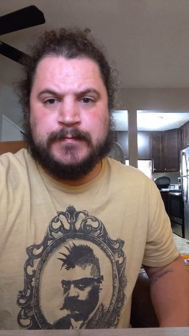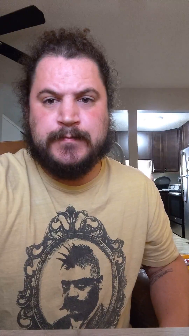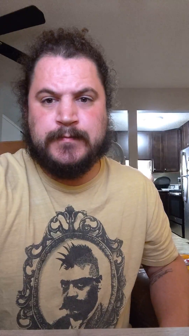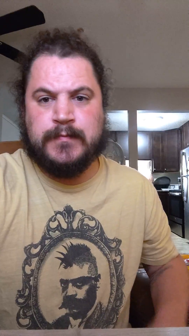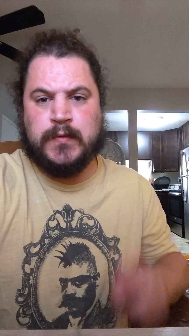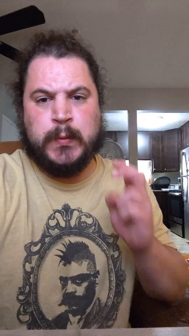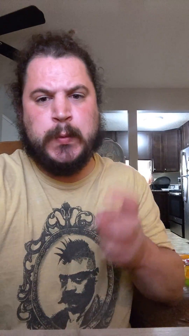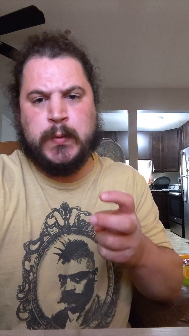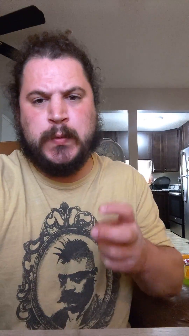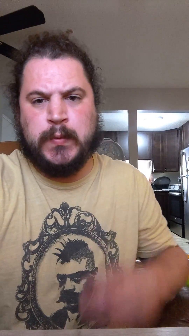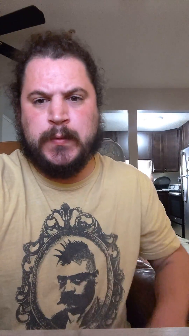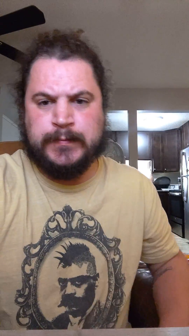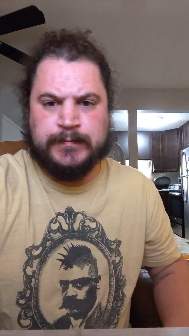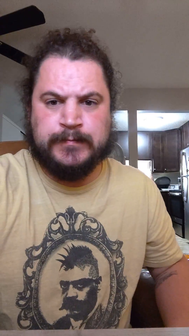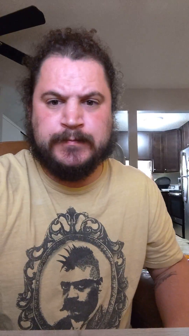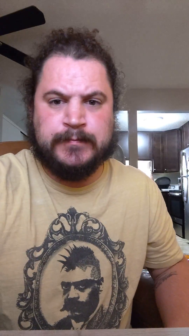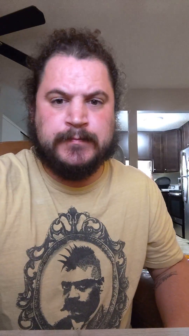hard